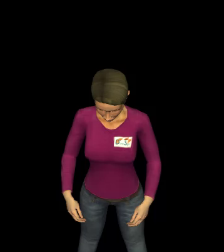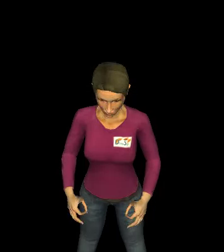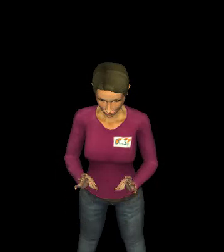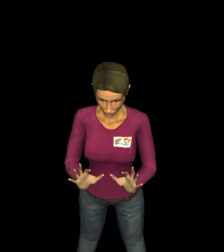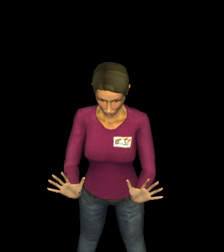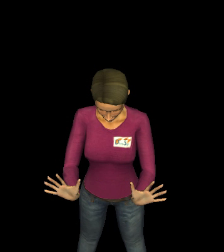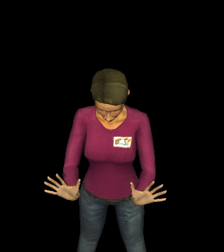وقت